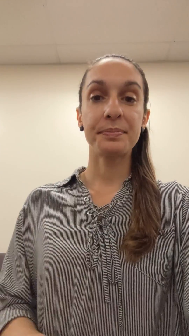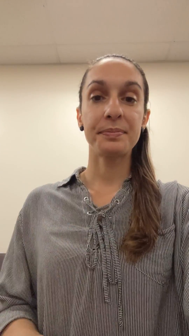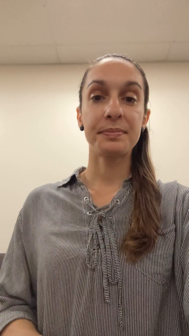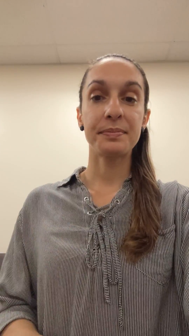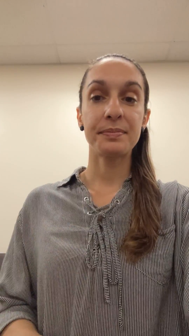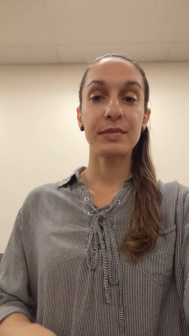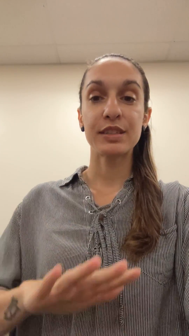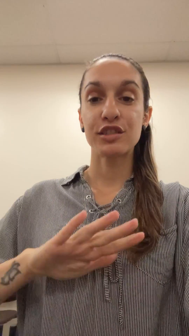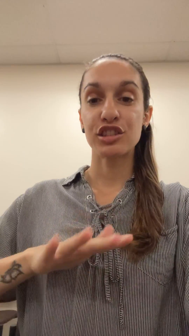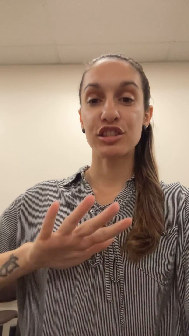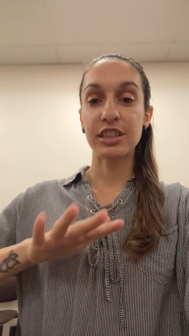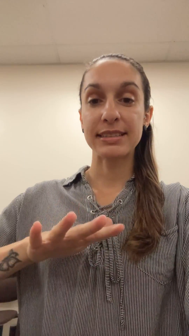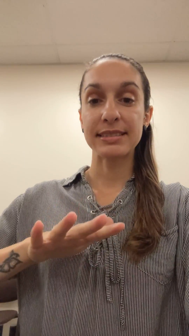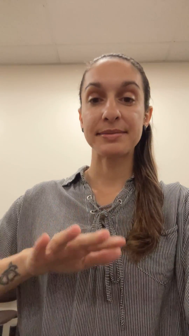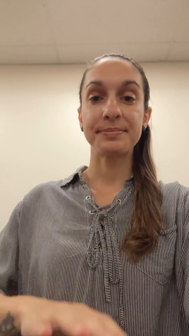cheese